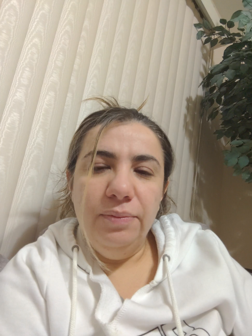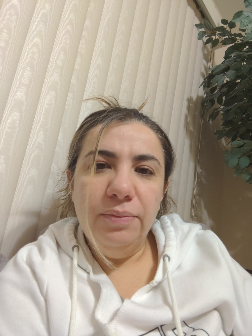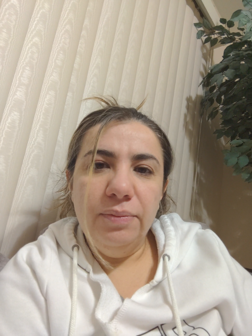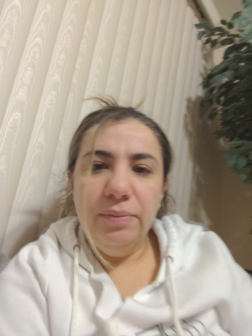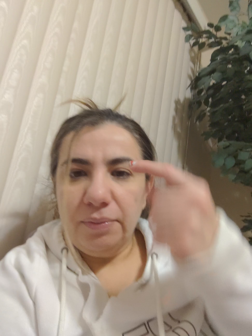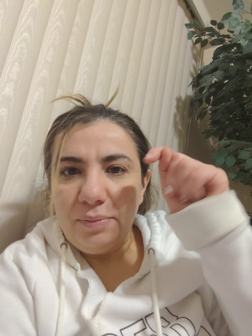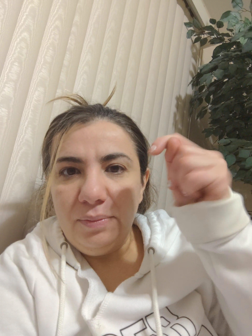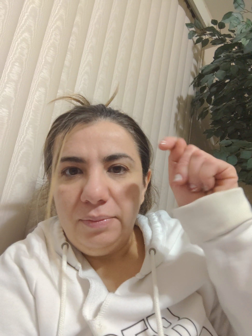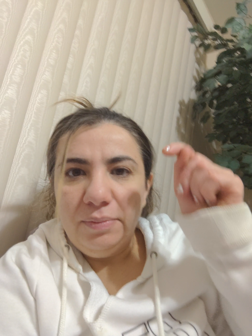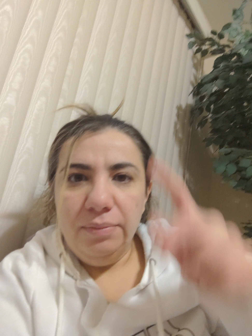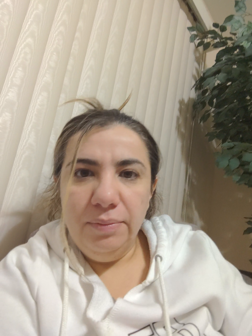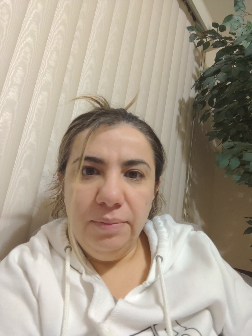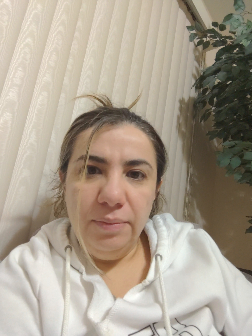toy